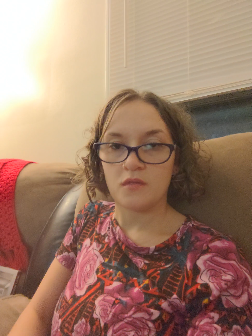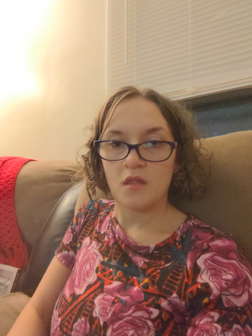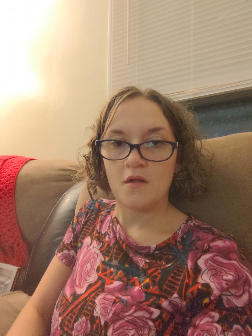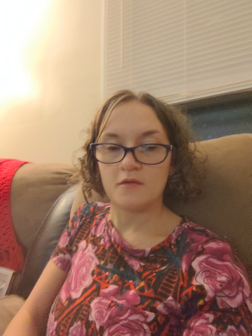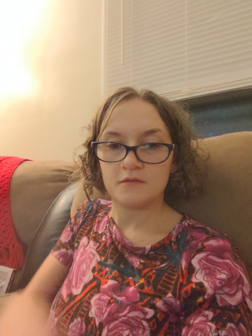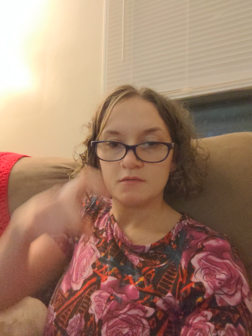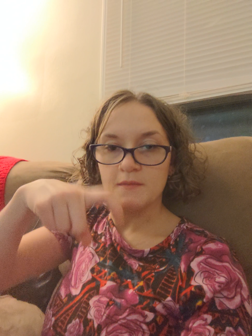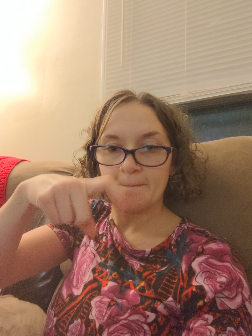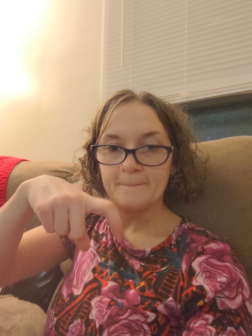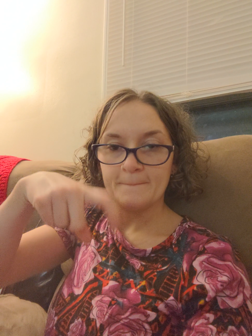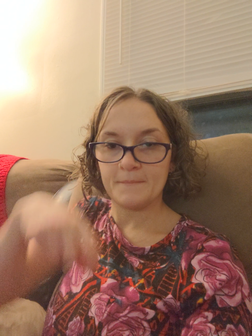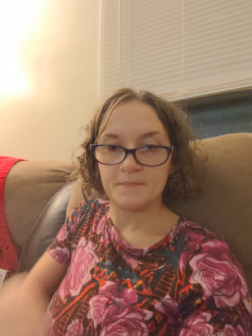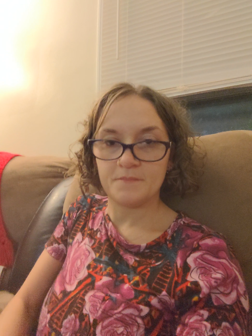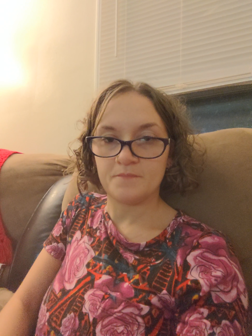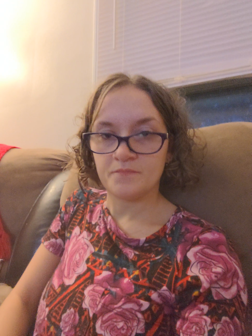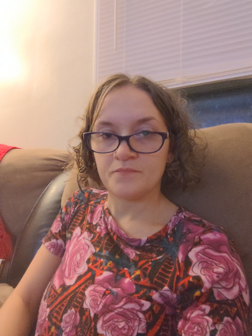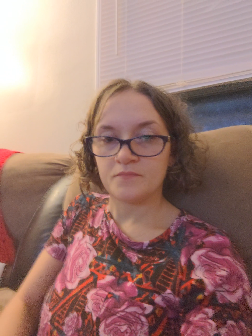time